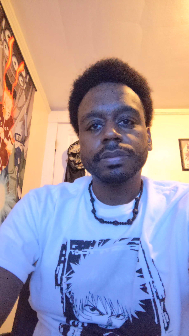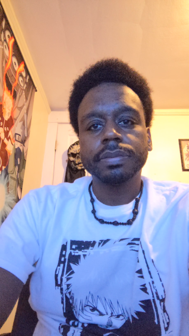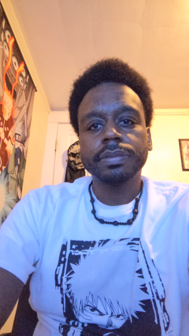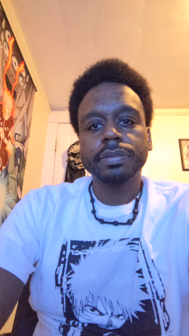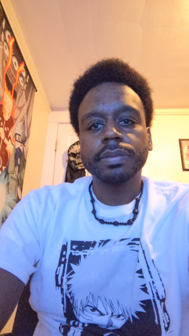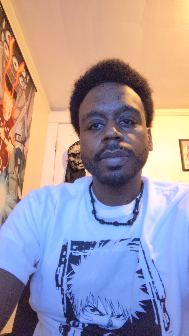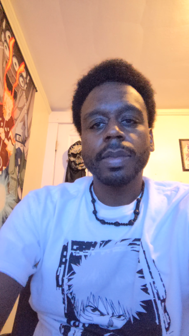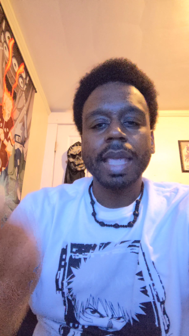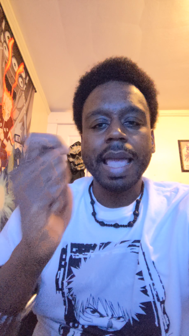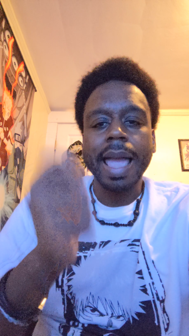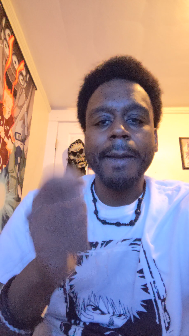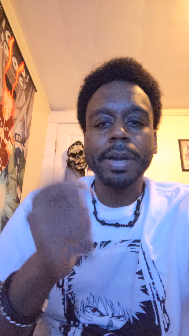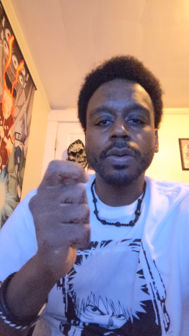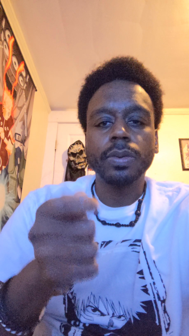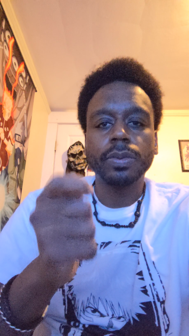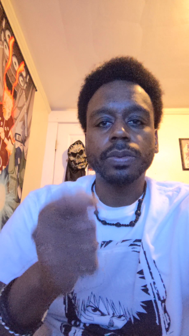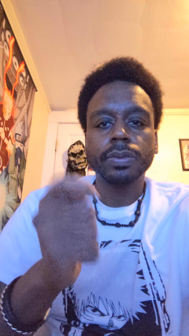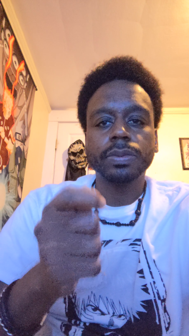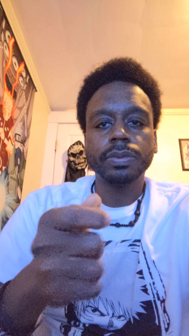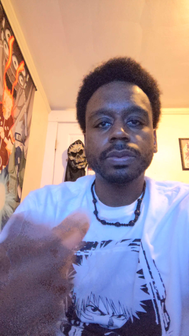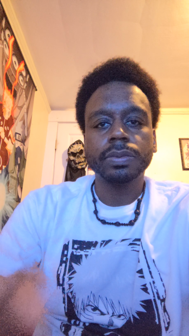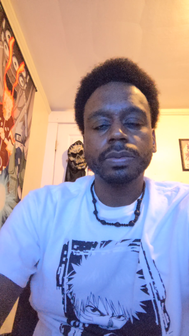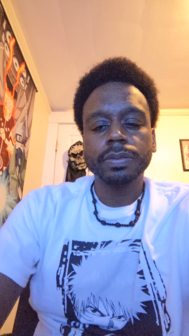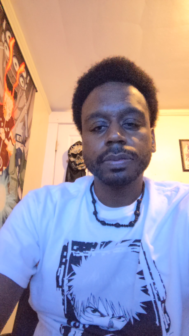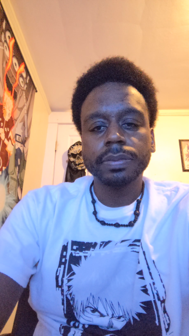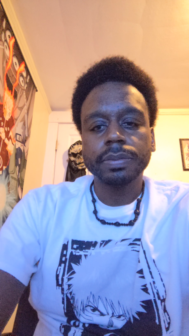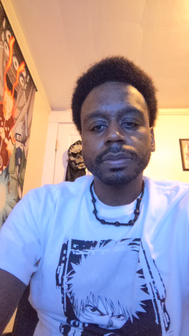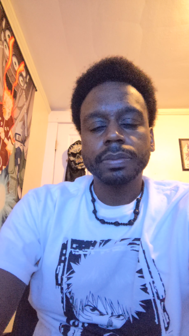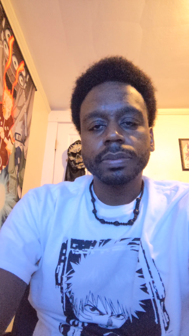hammer